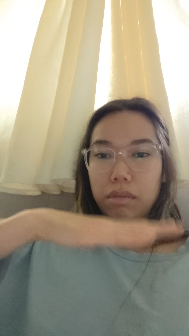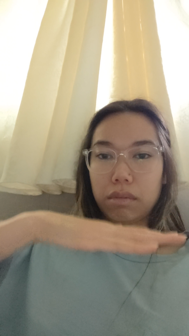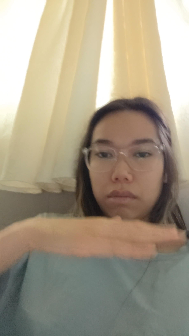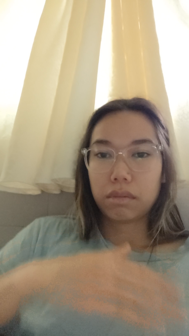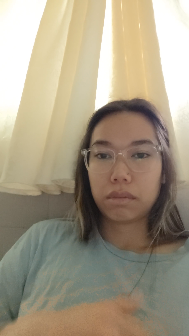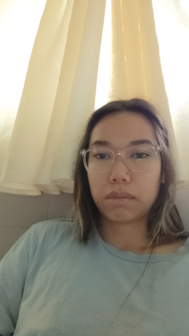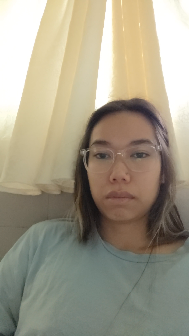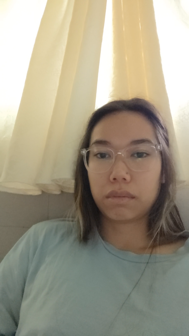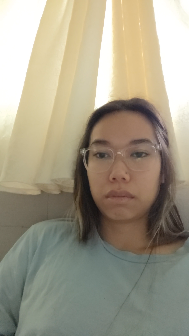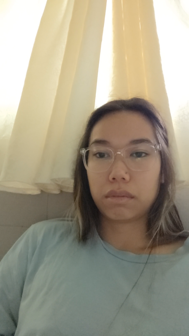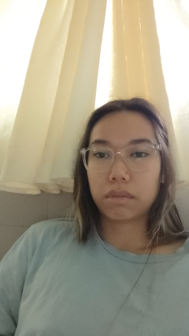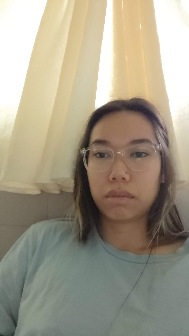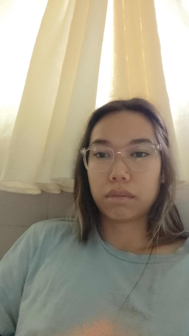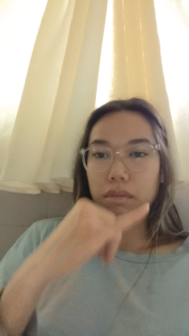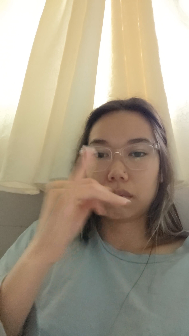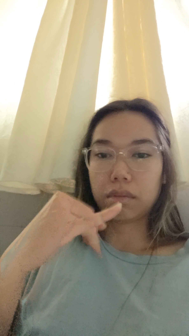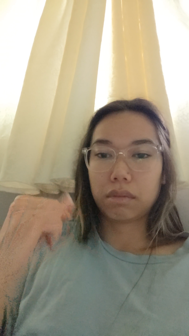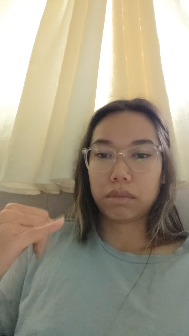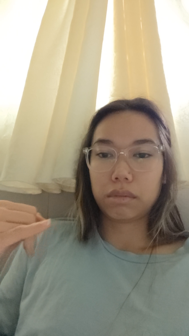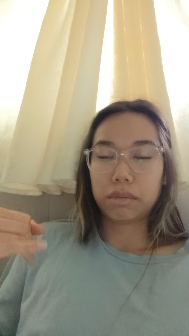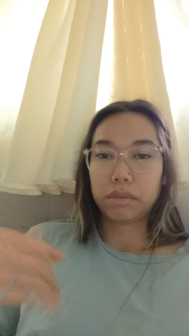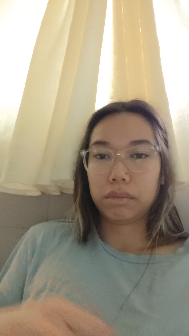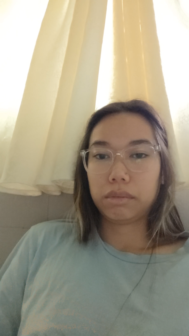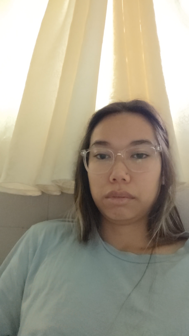draw